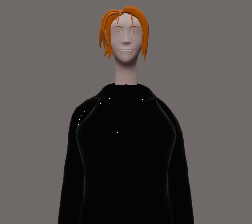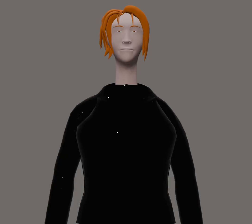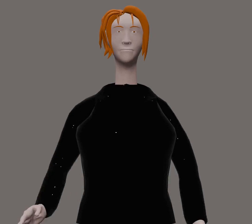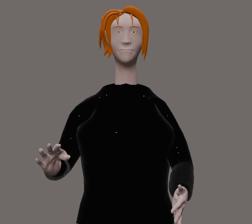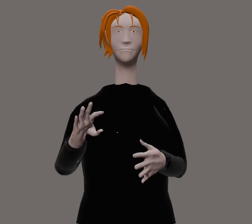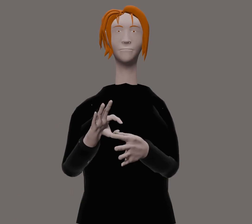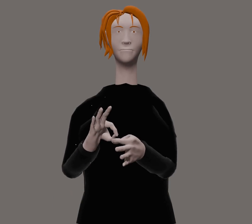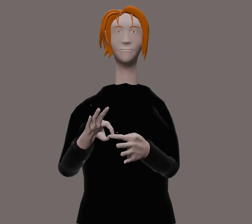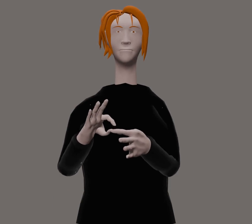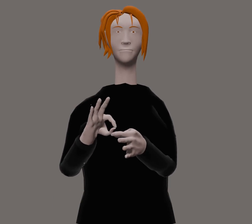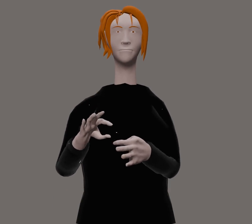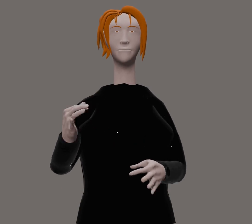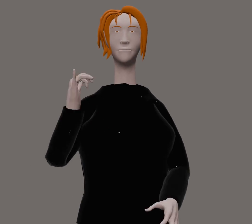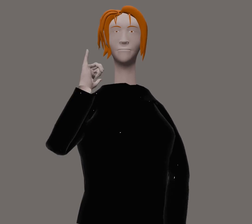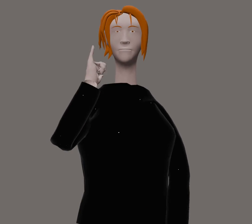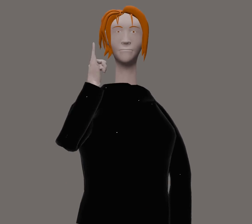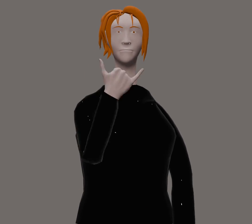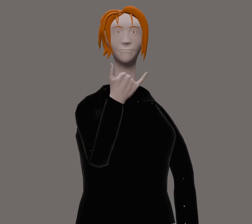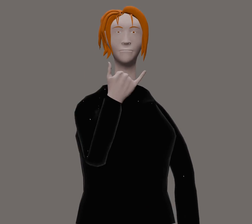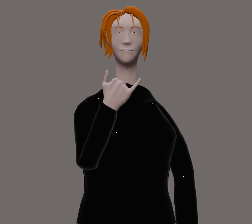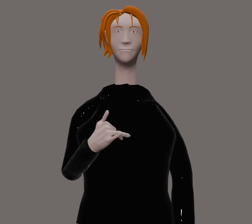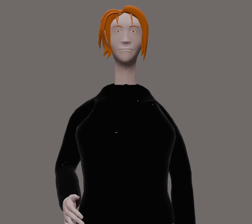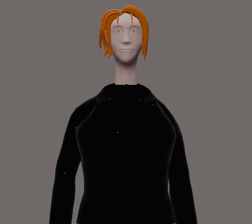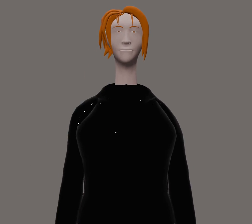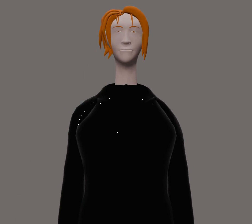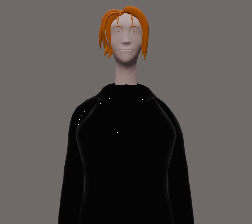Blurt